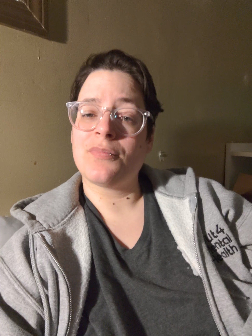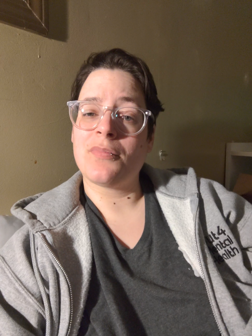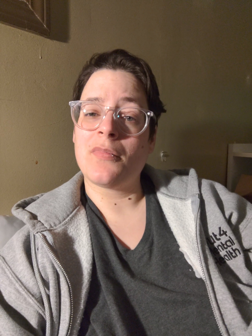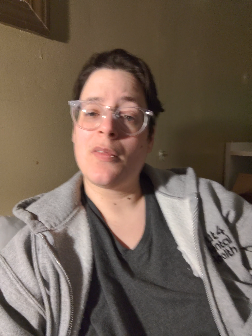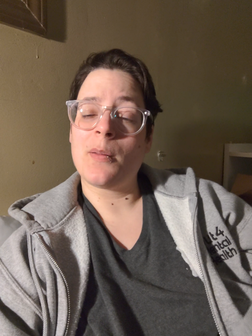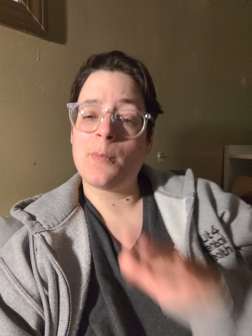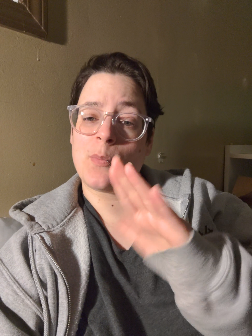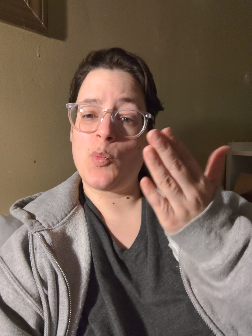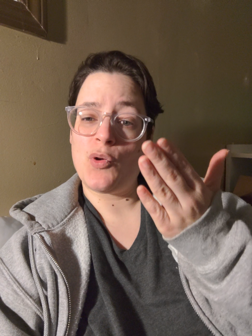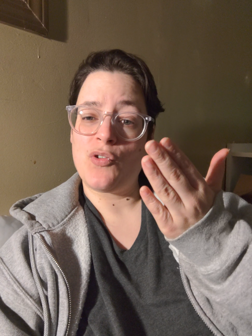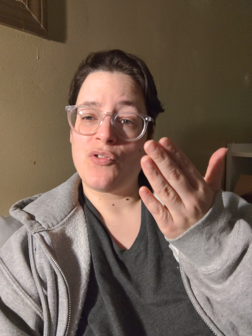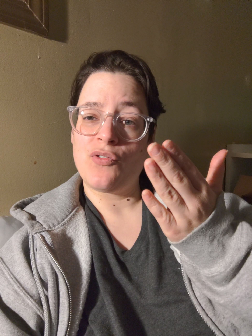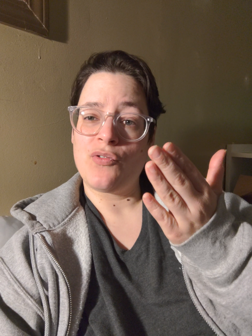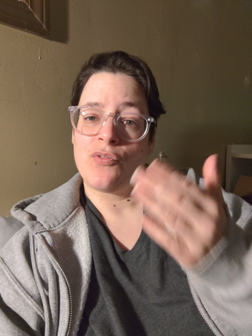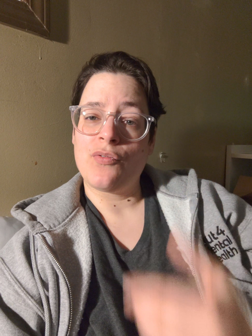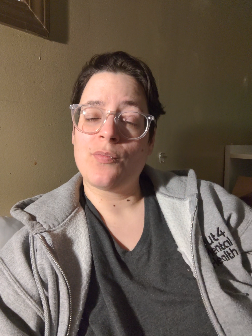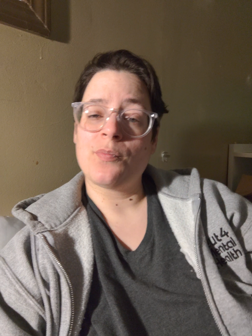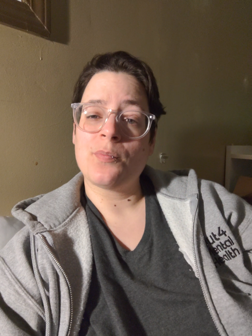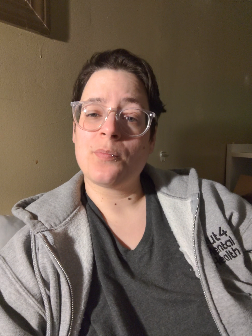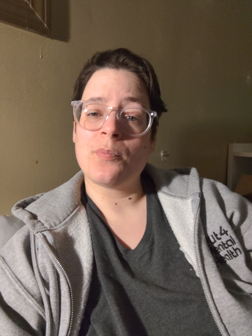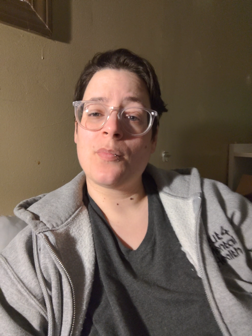book